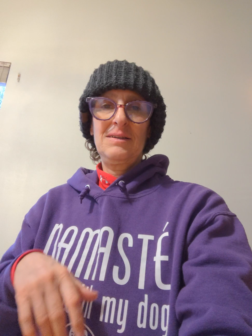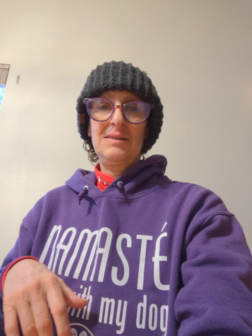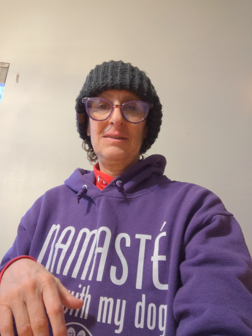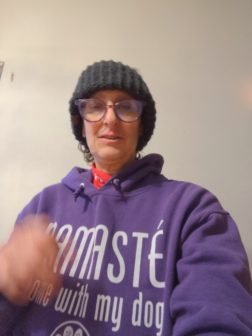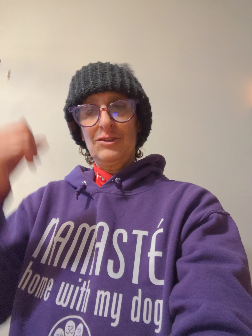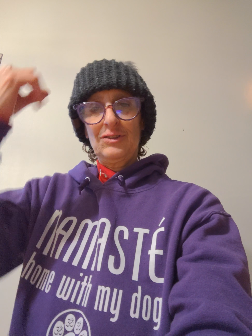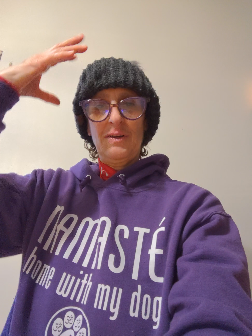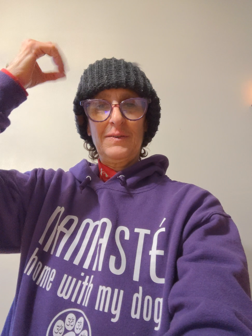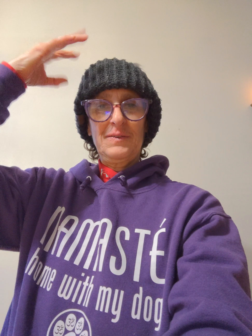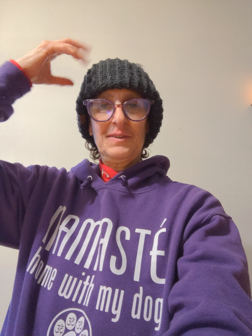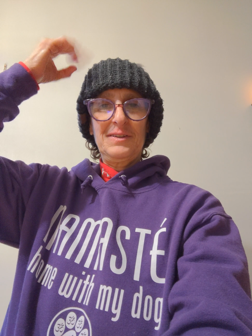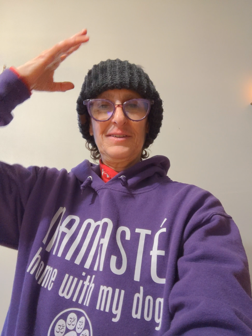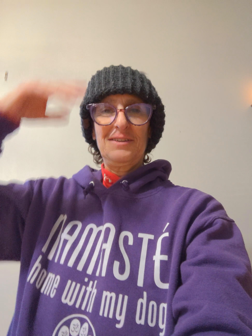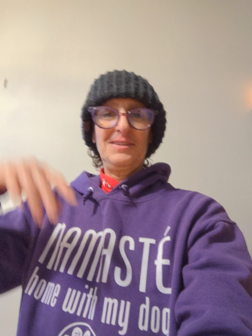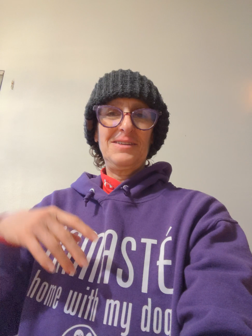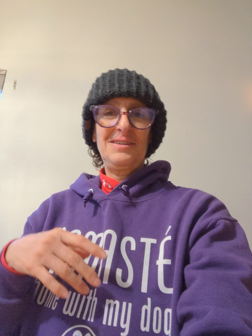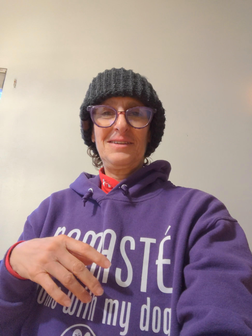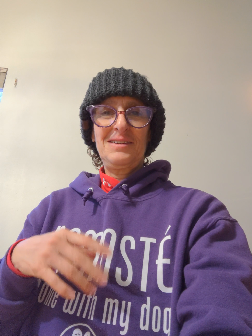shower